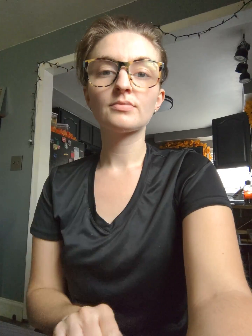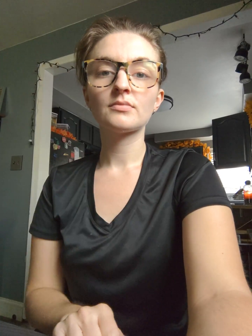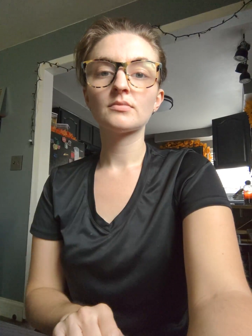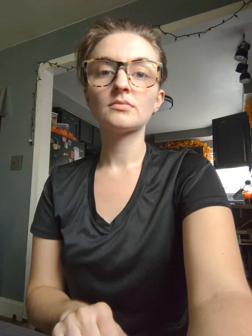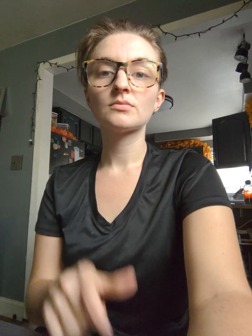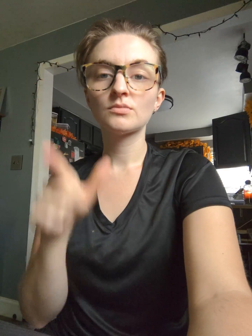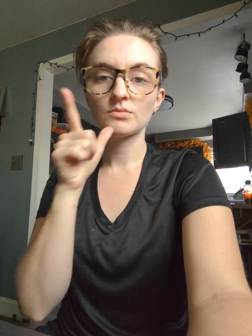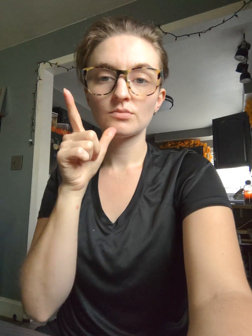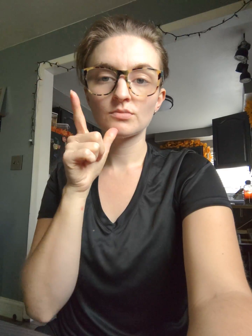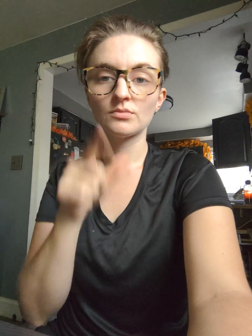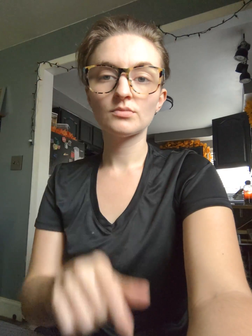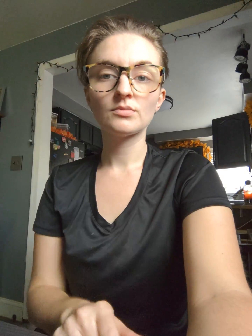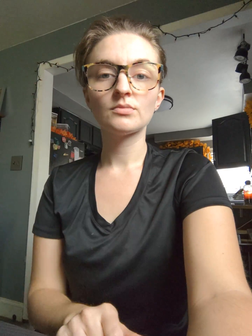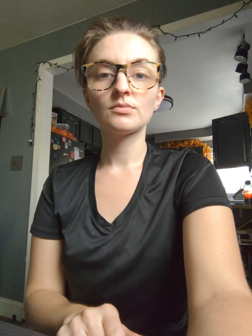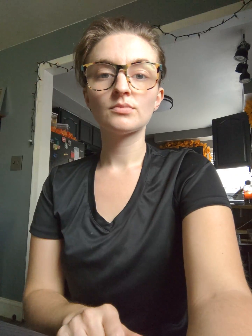lunch